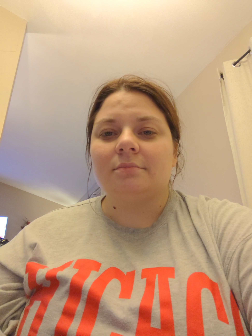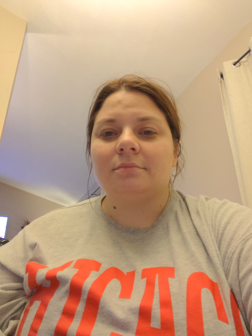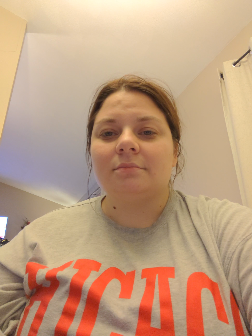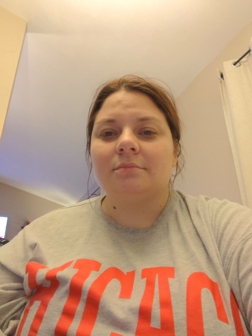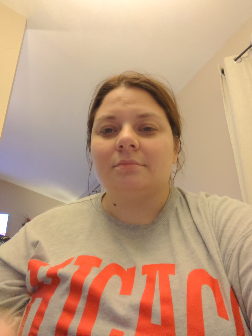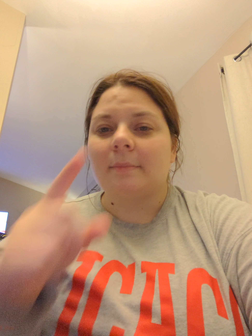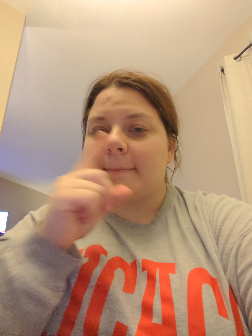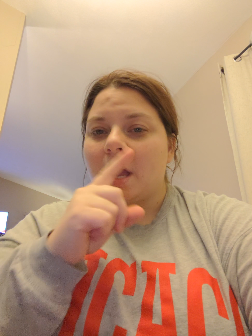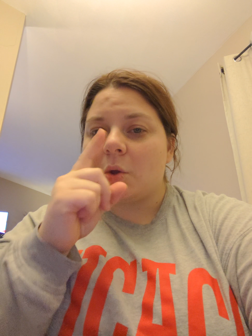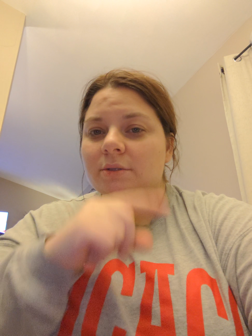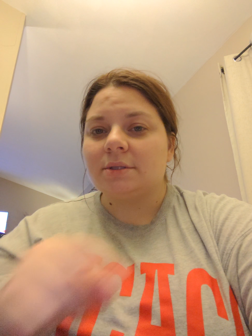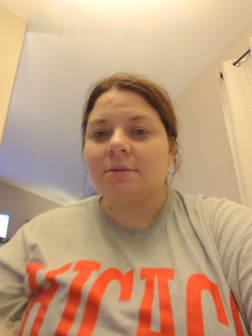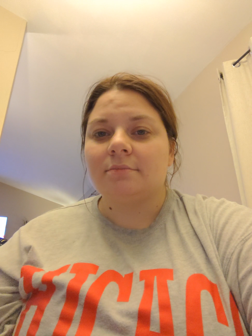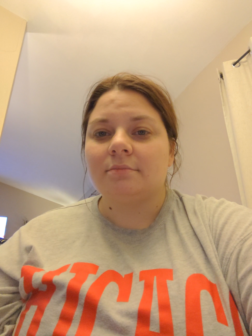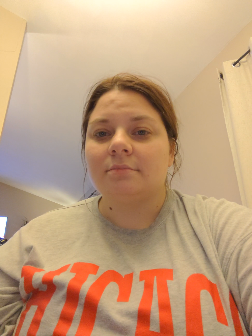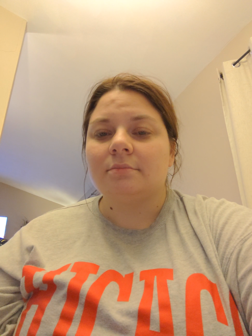mouse